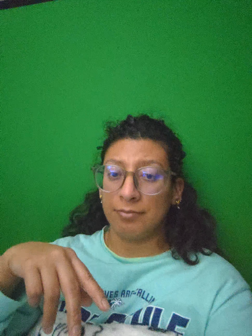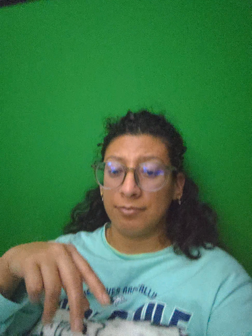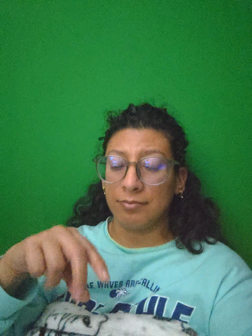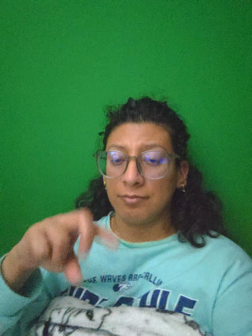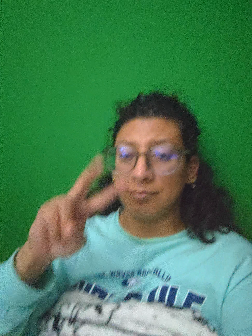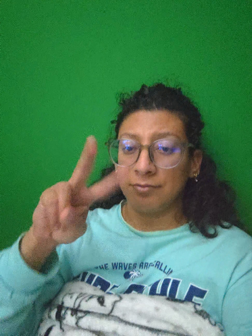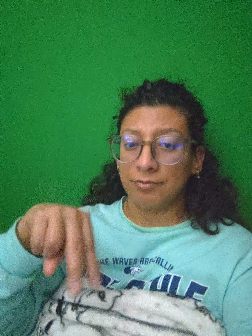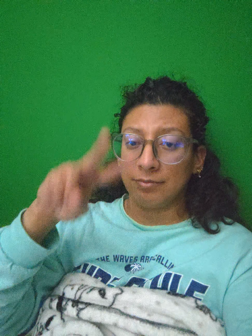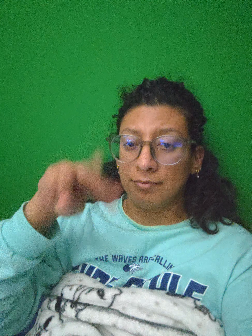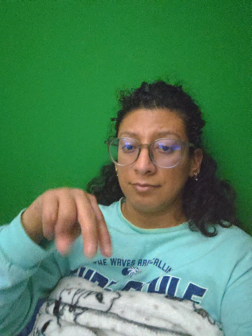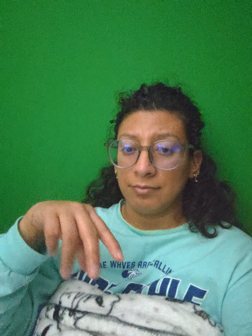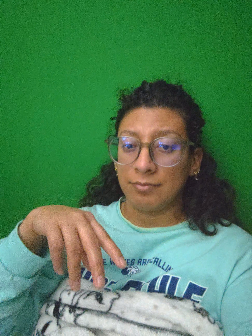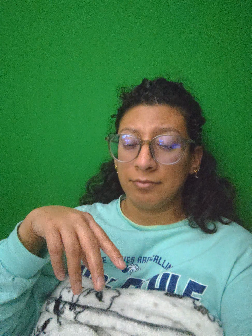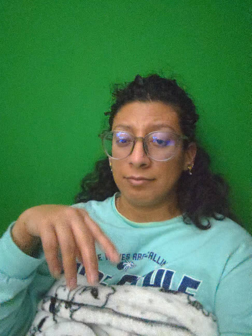read